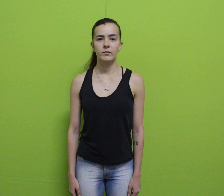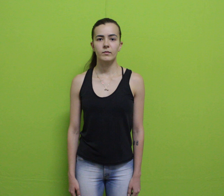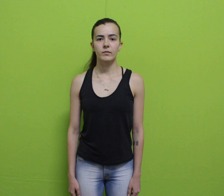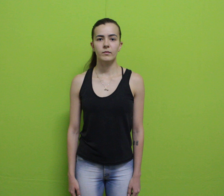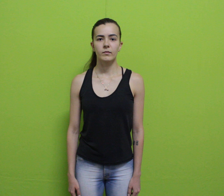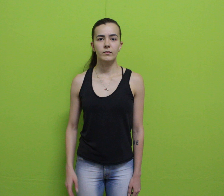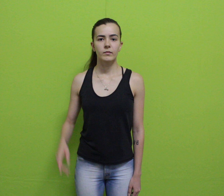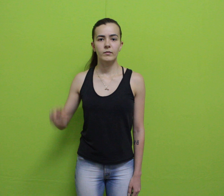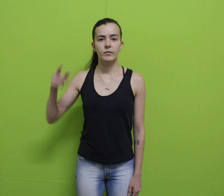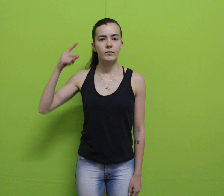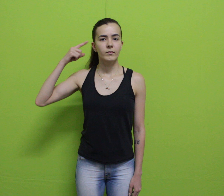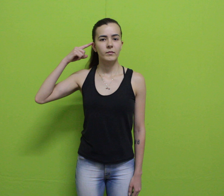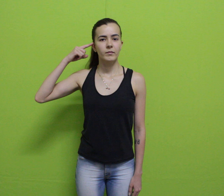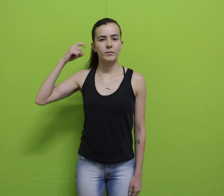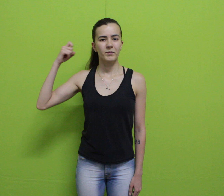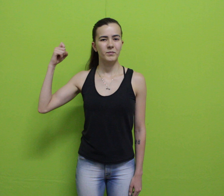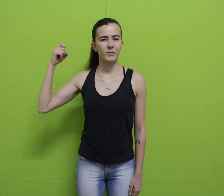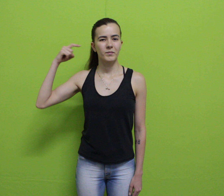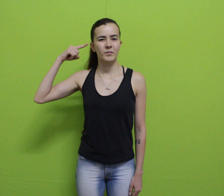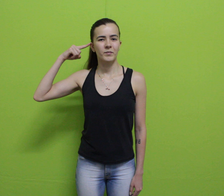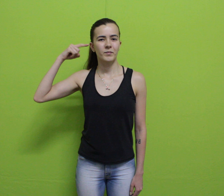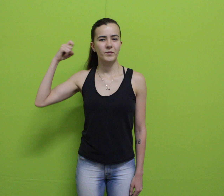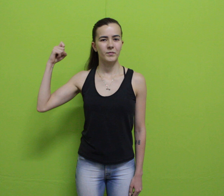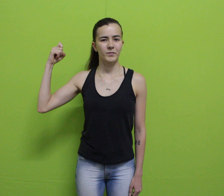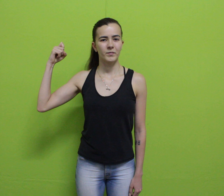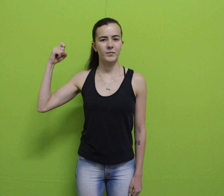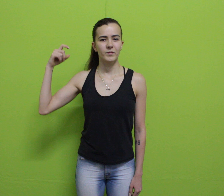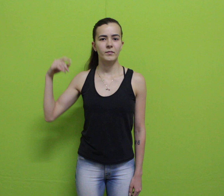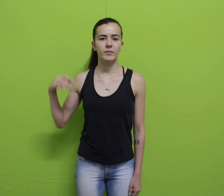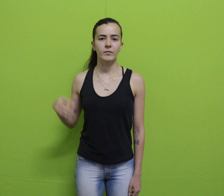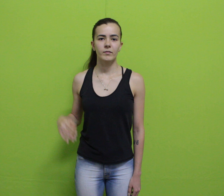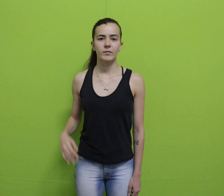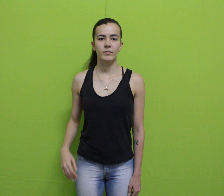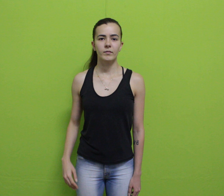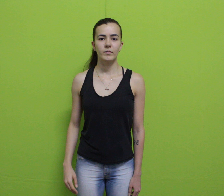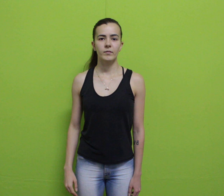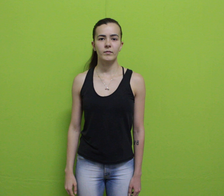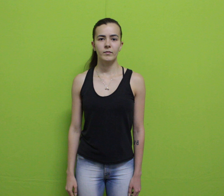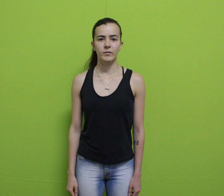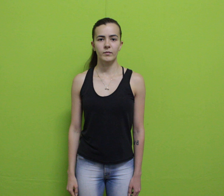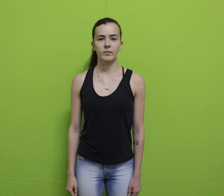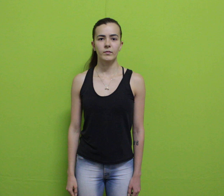barulho